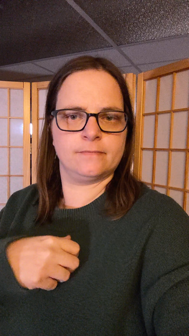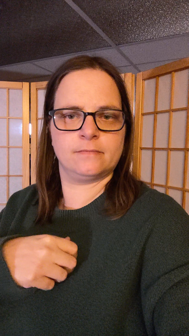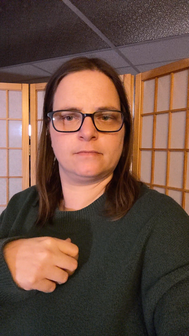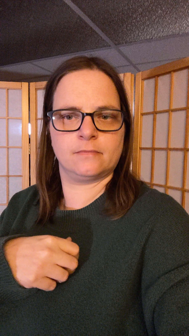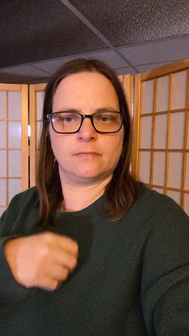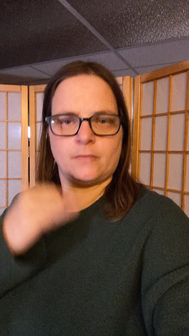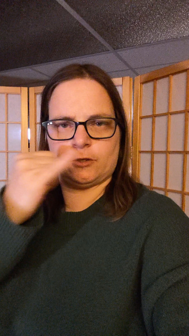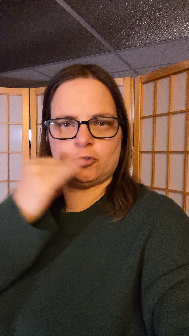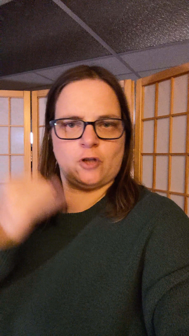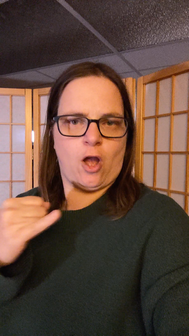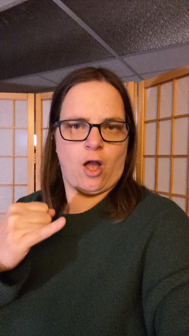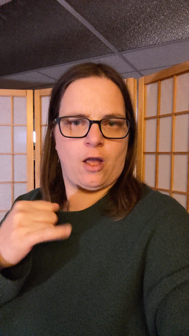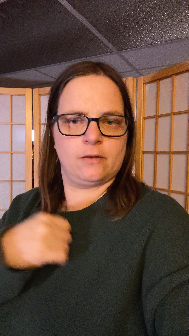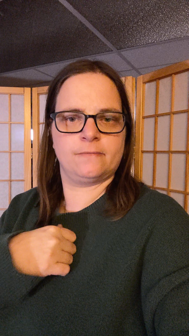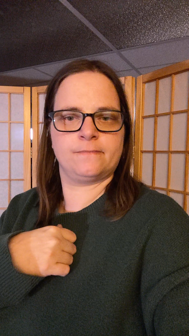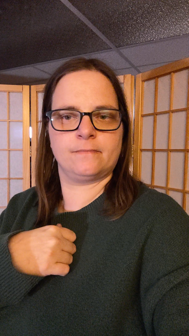draw